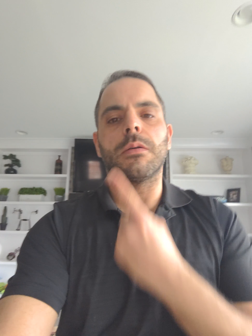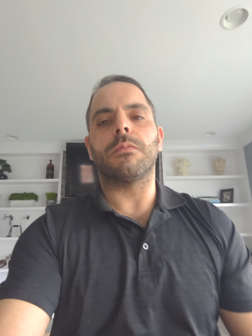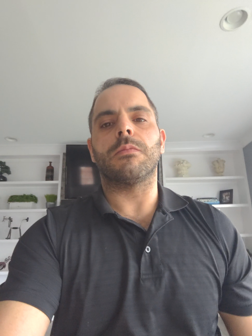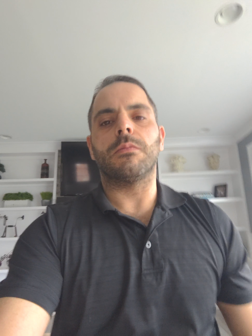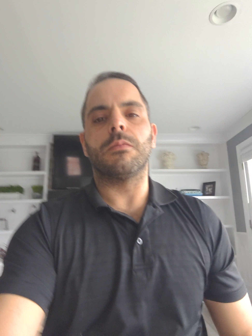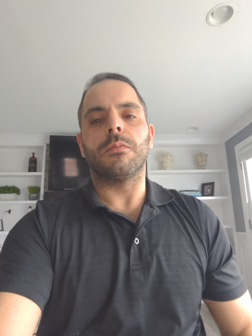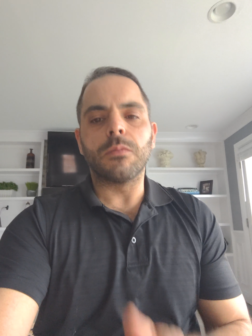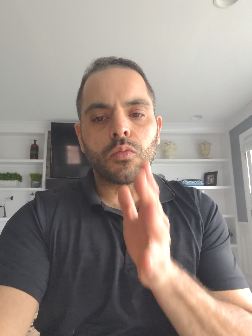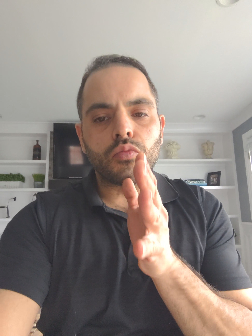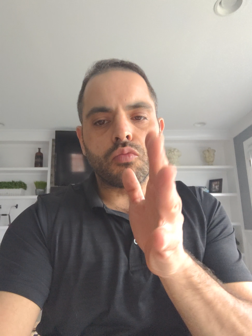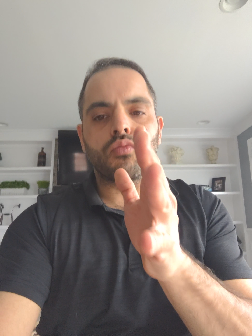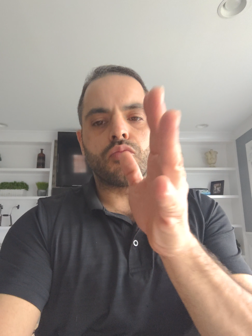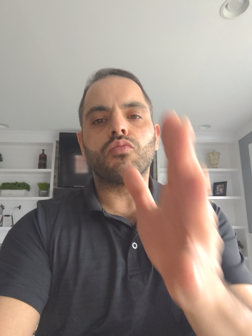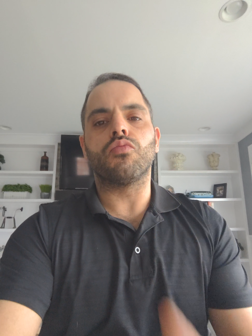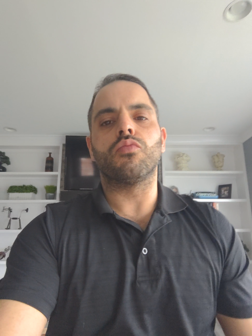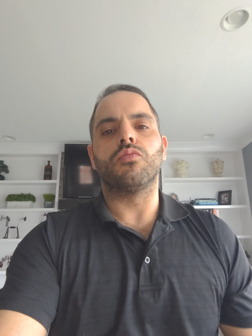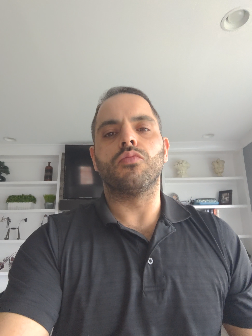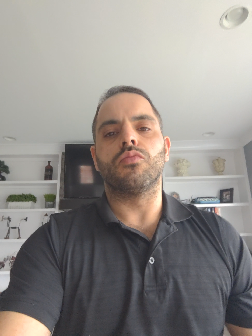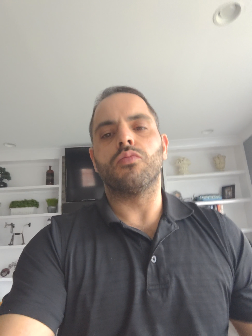grandma